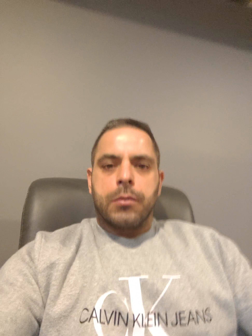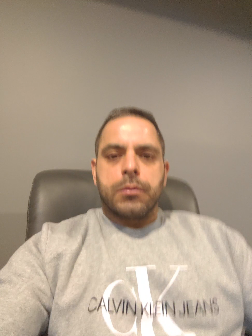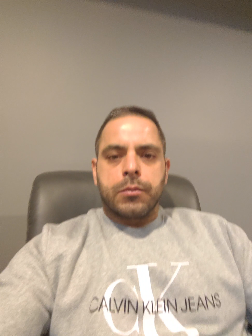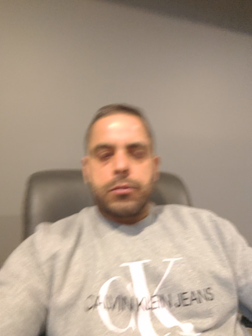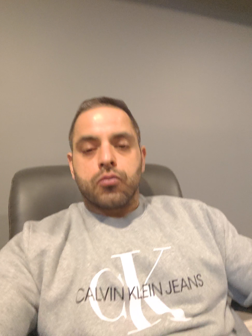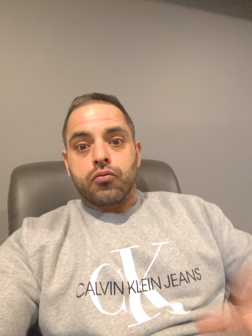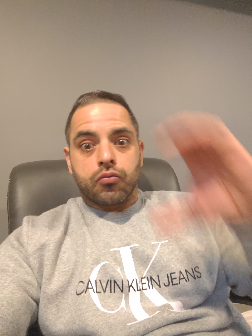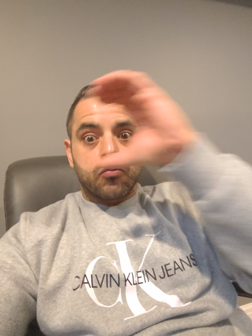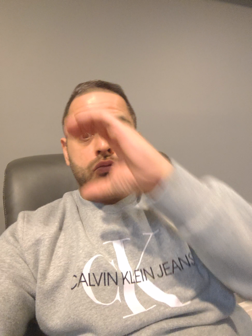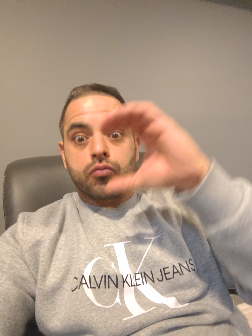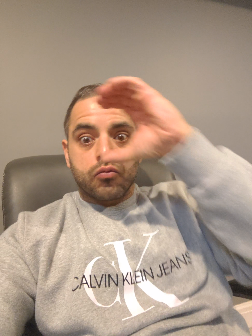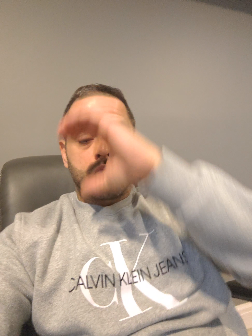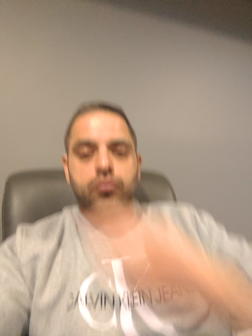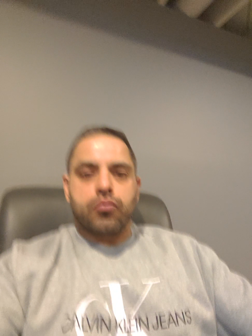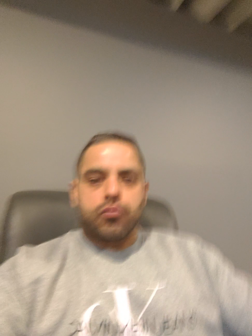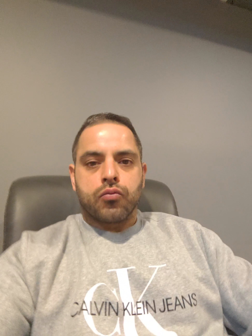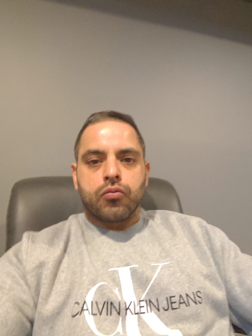look